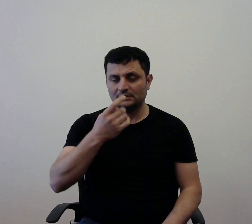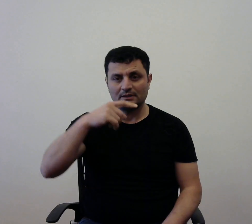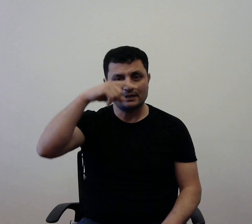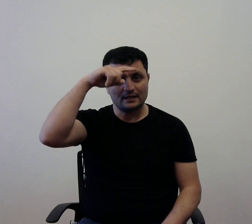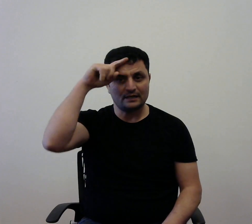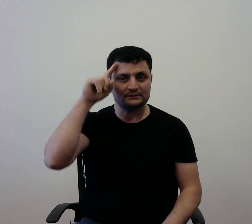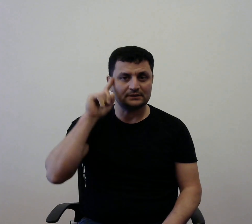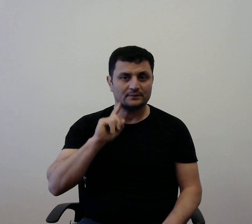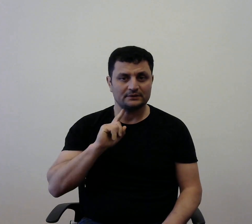azərbaycan